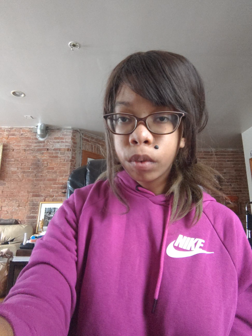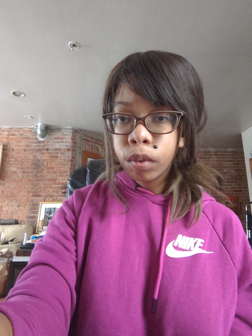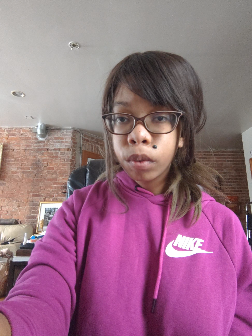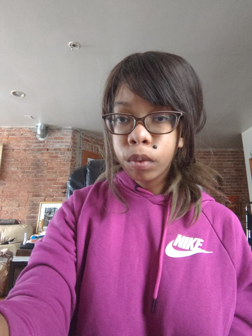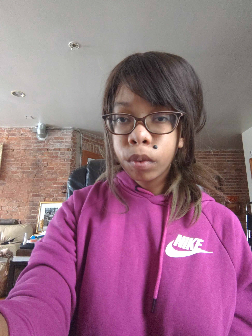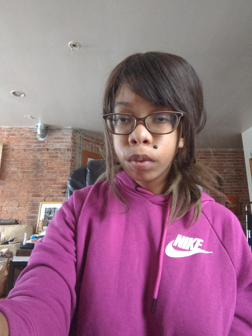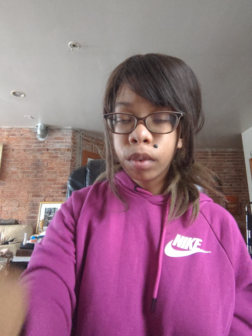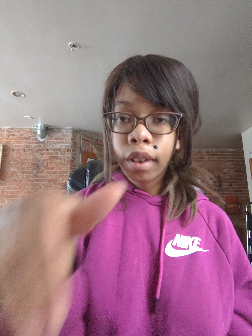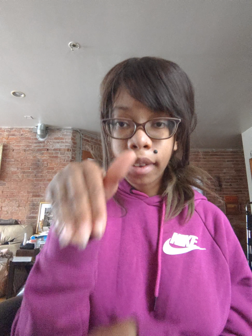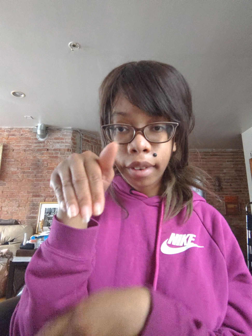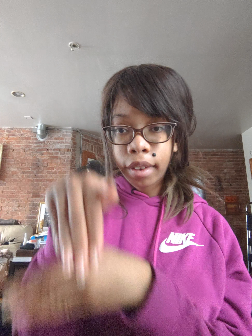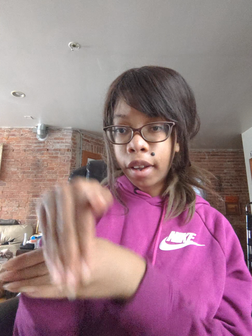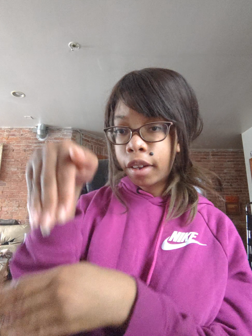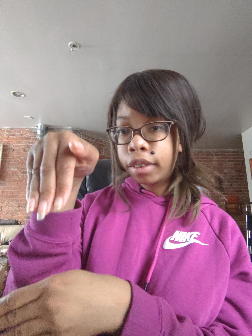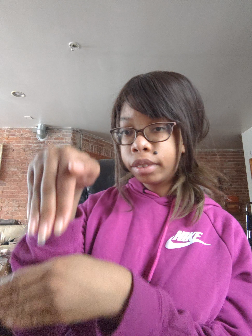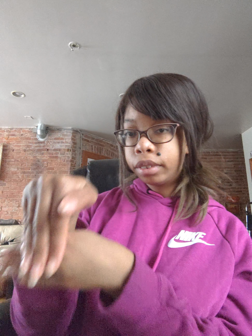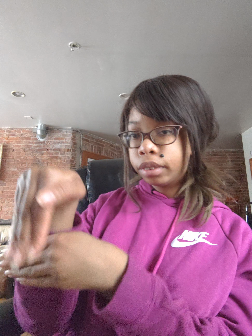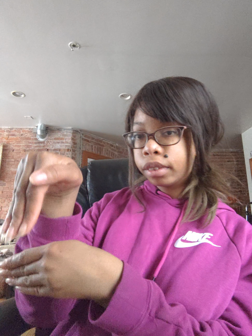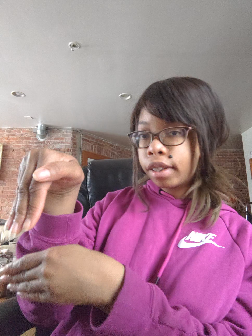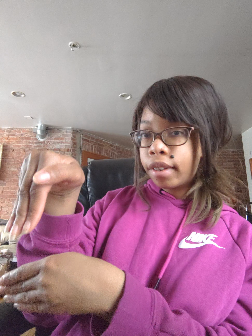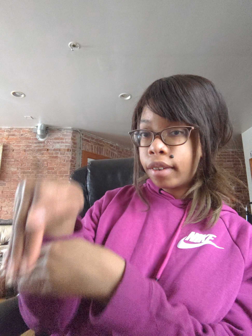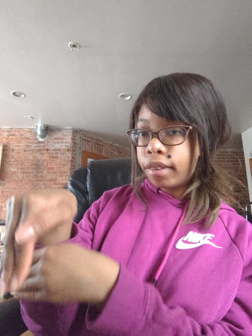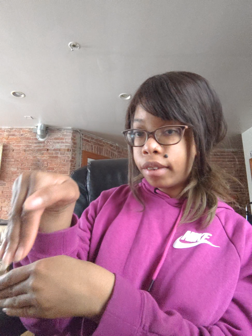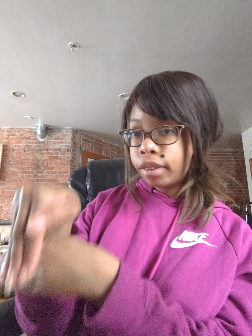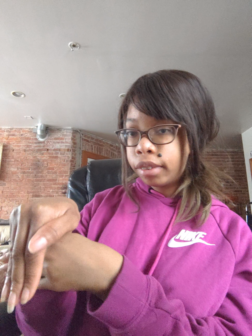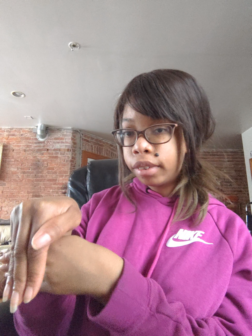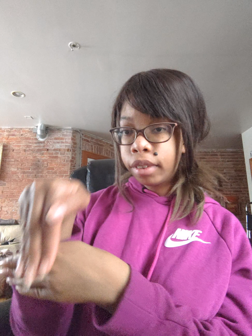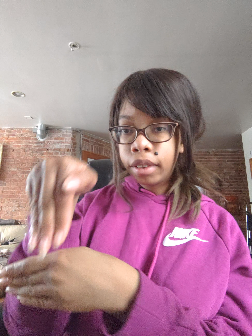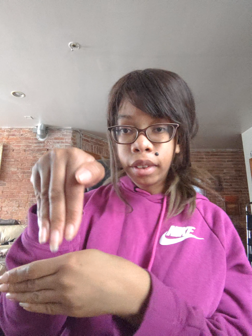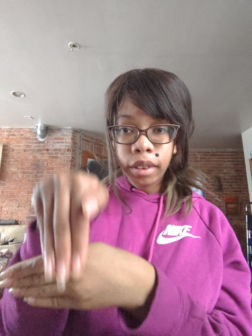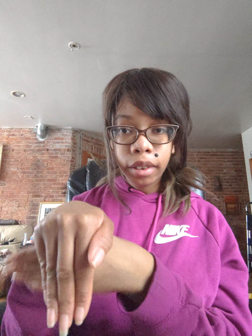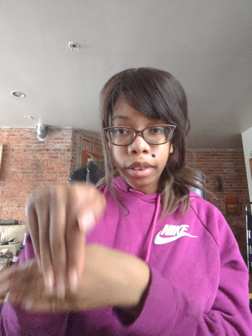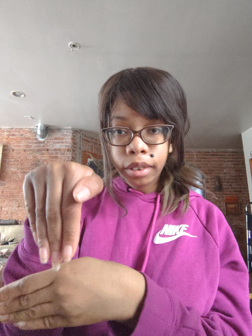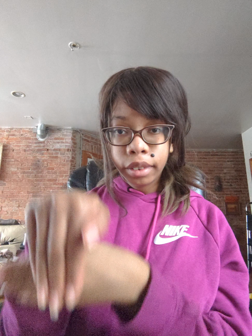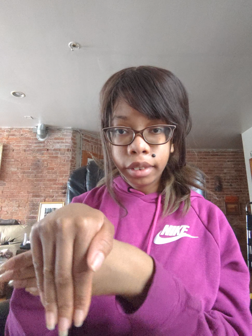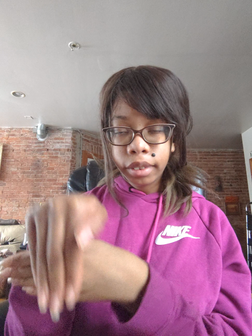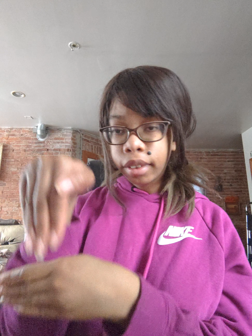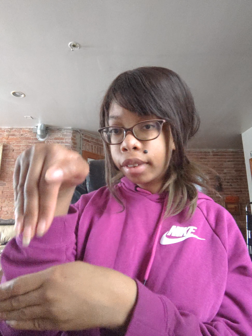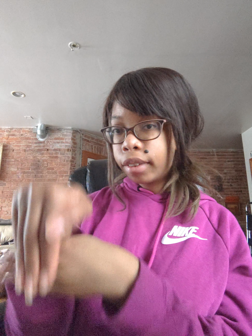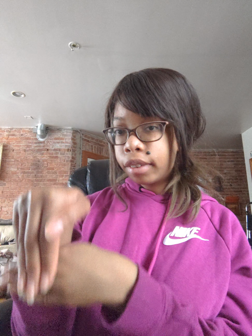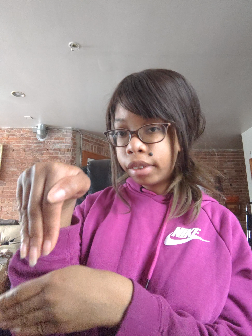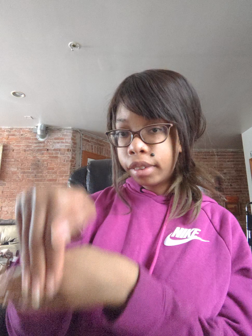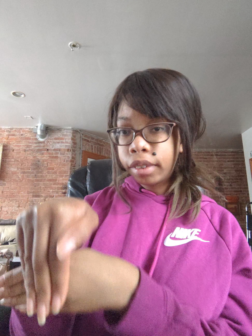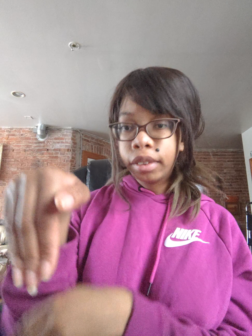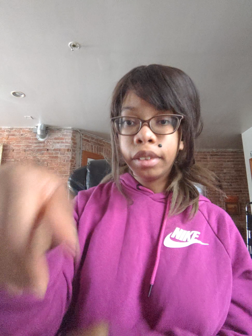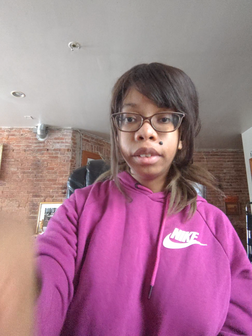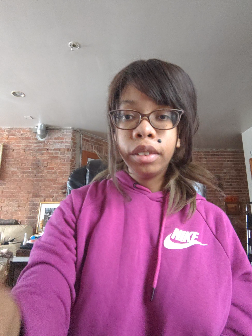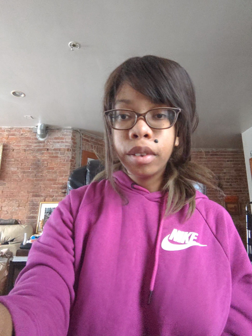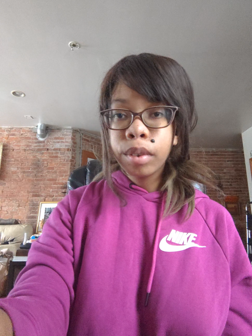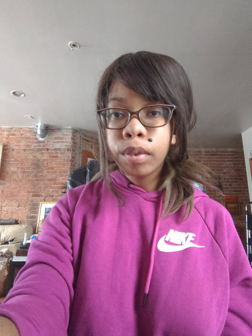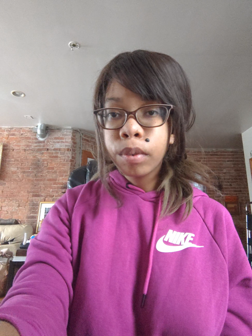night